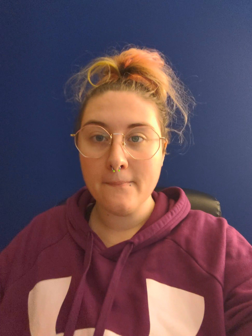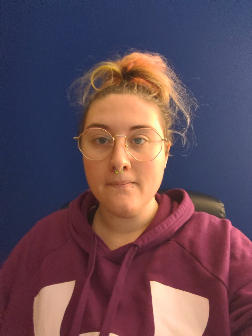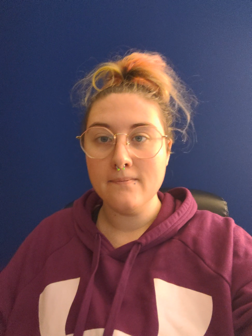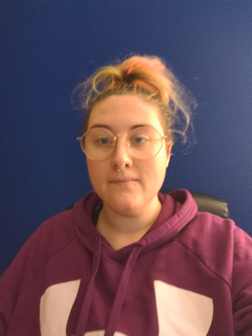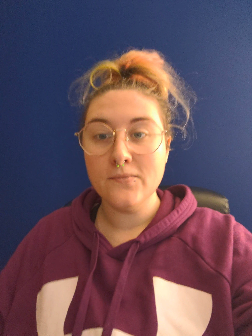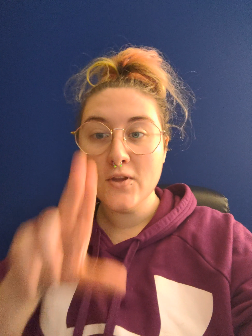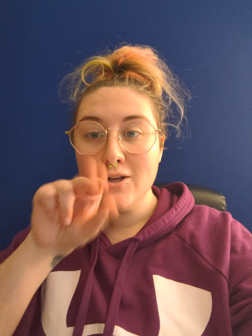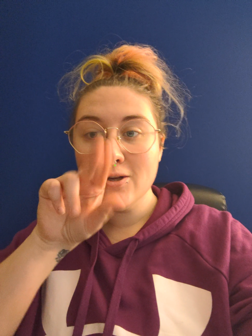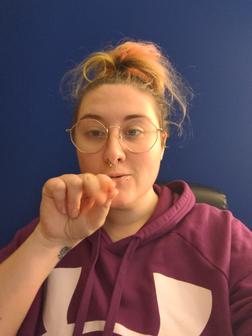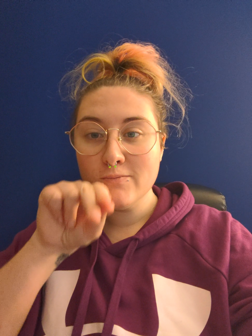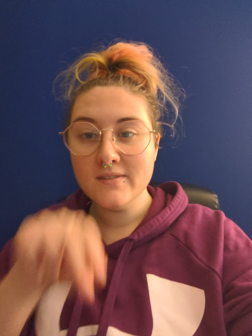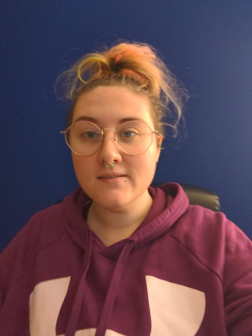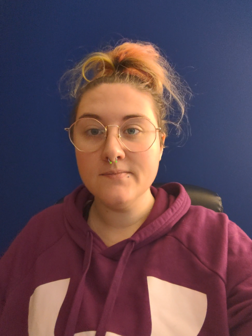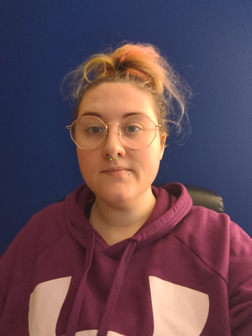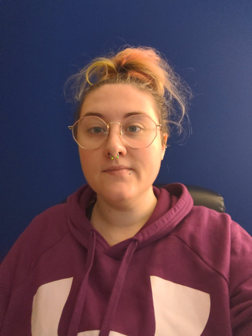goose